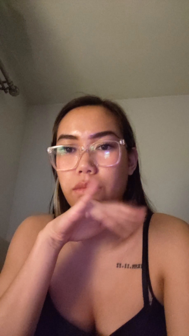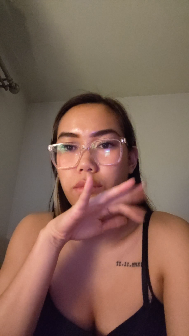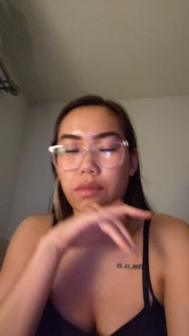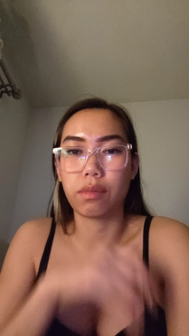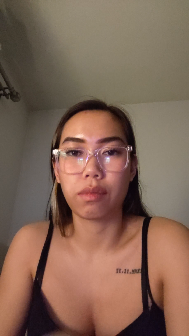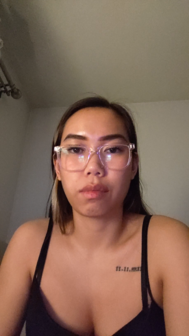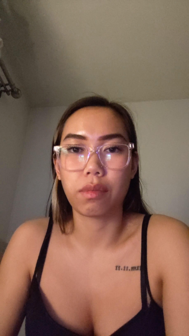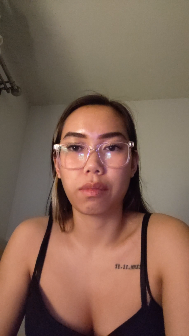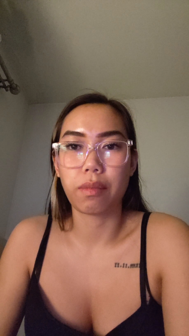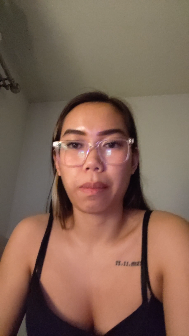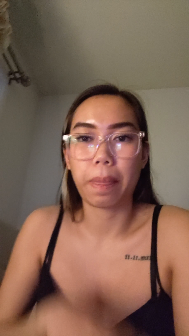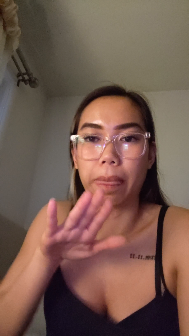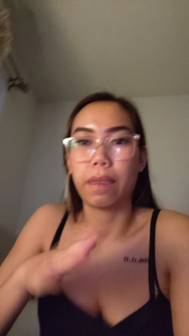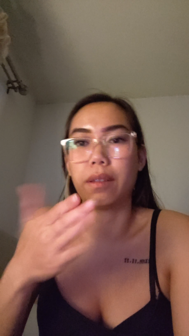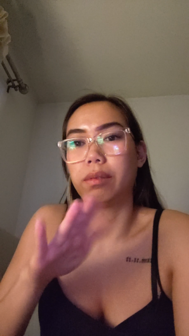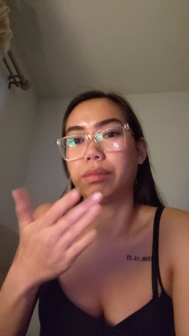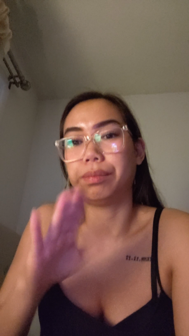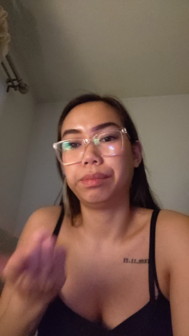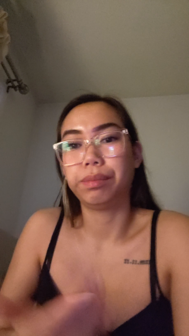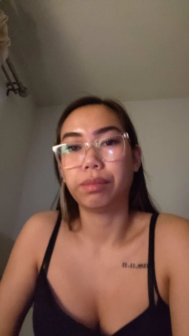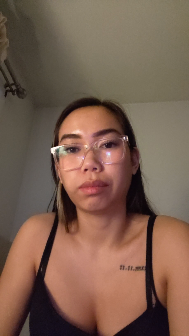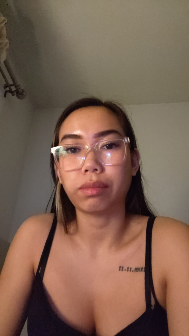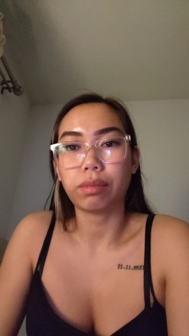cook